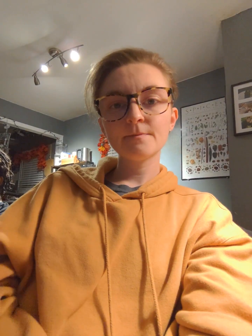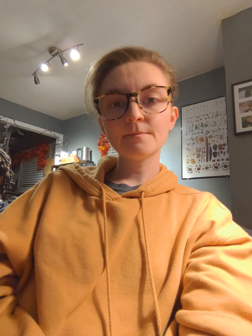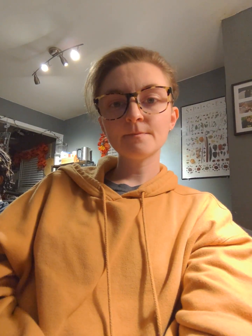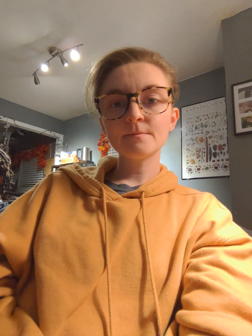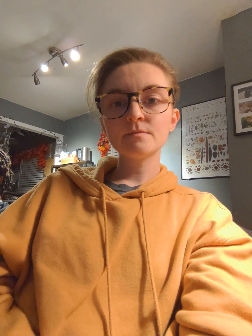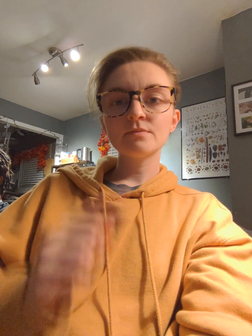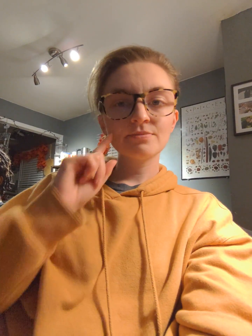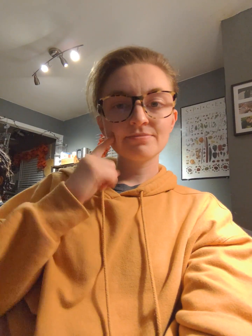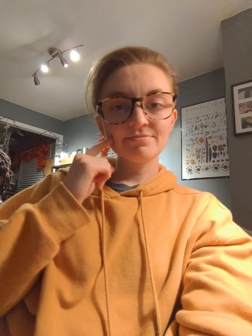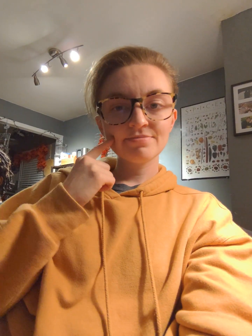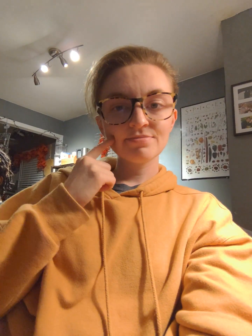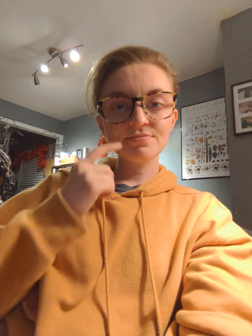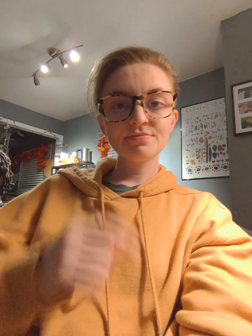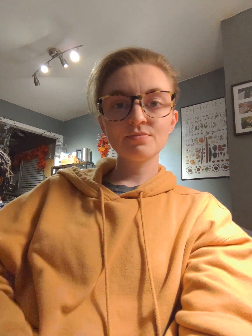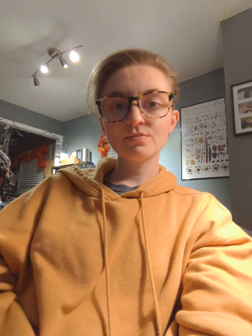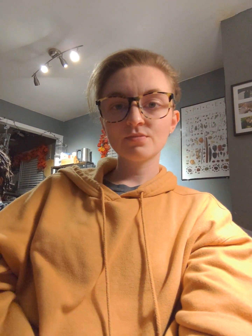candy